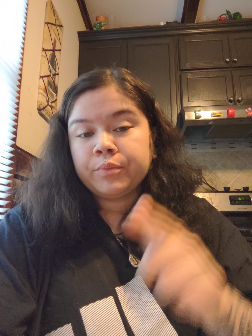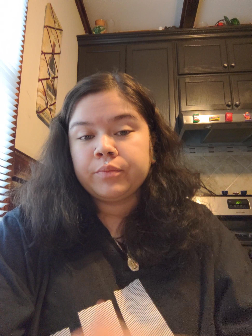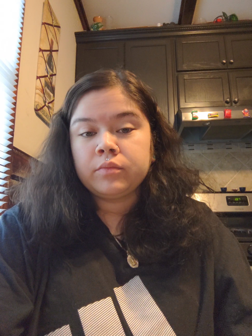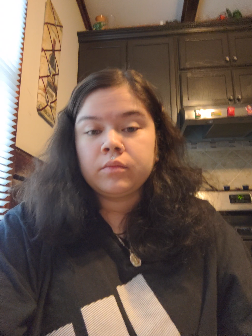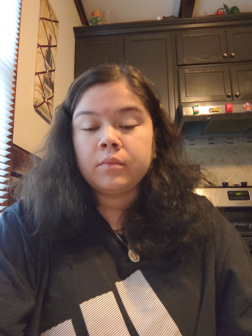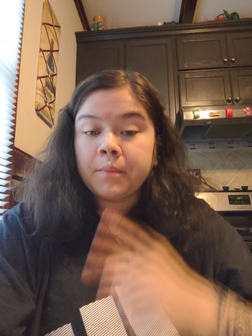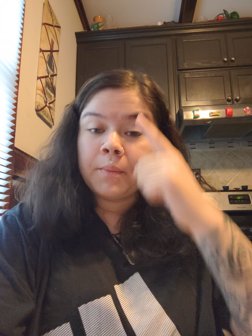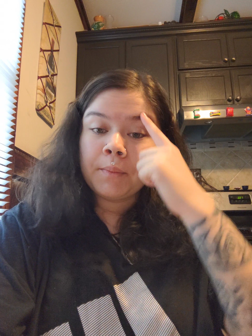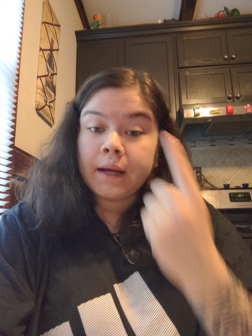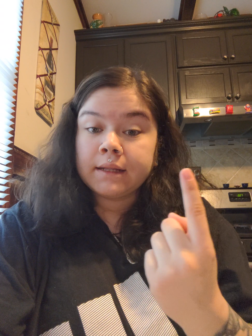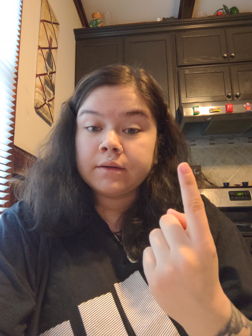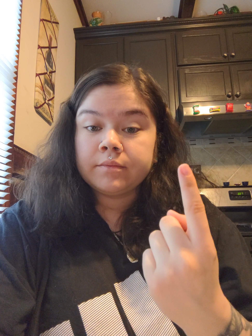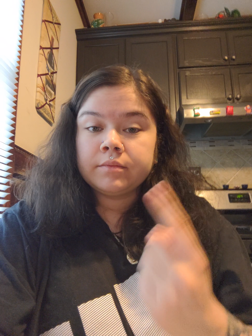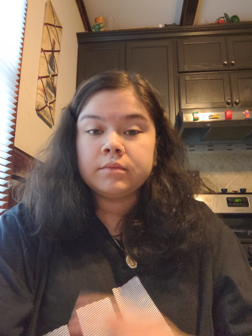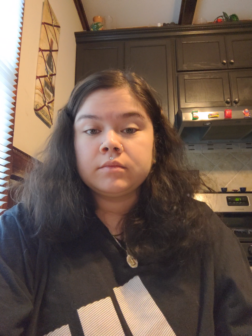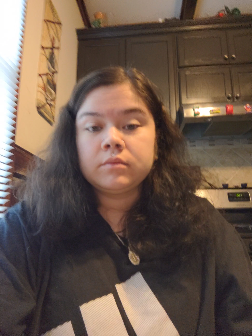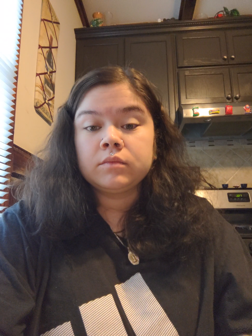penny